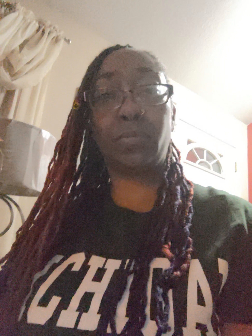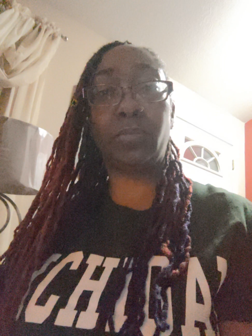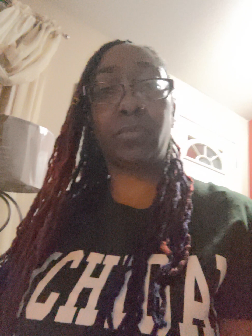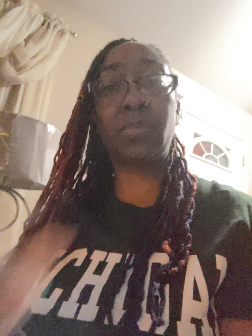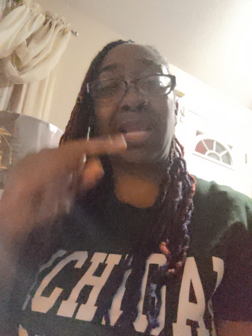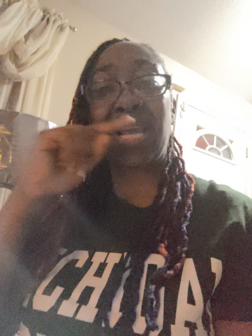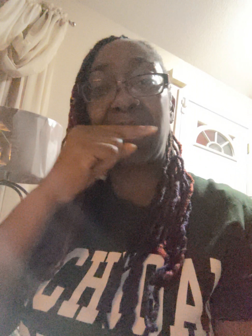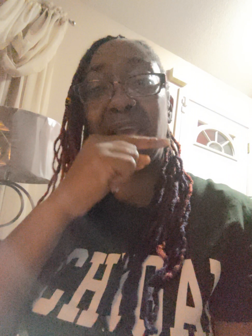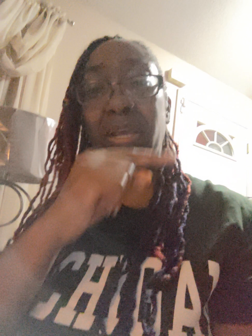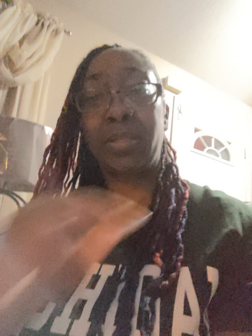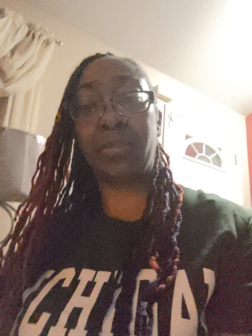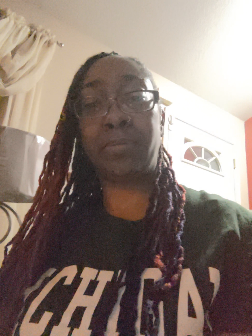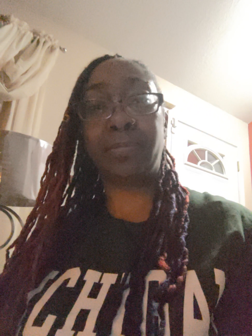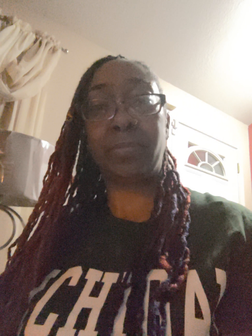carrot